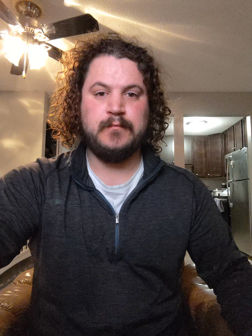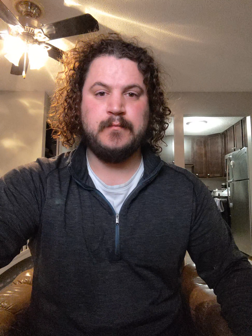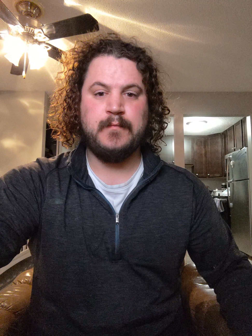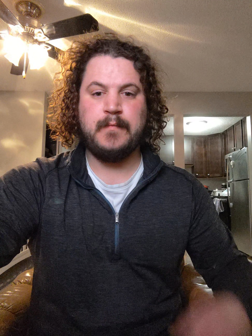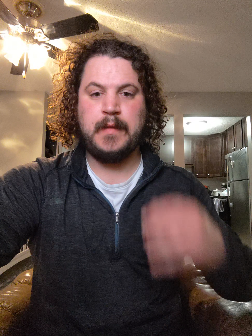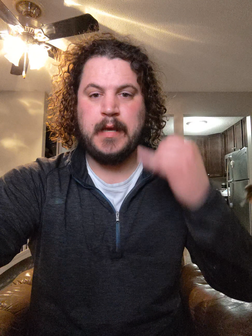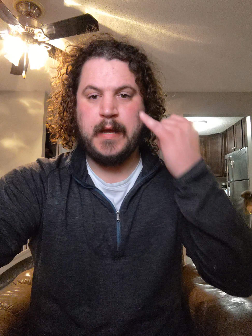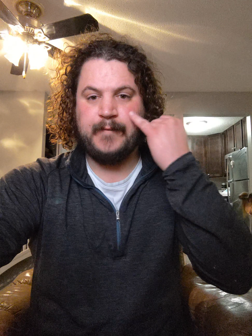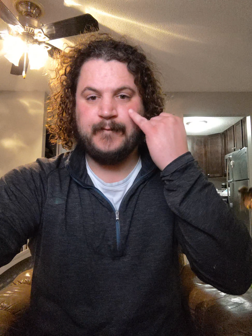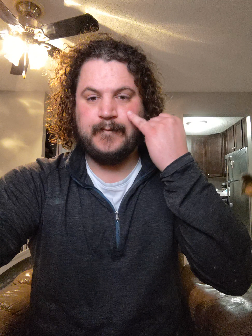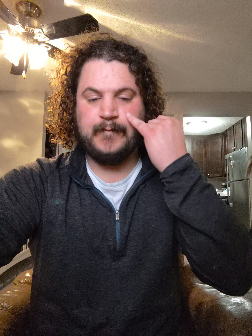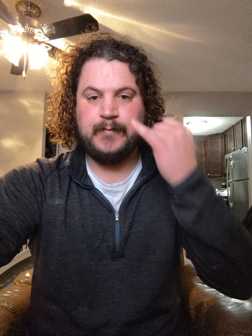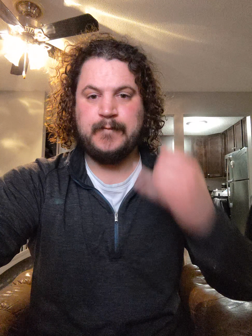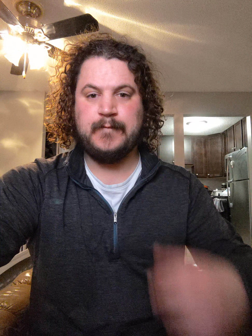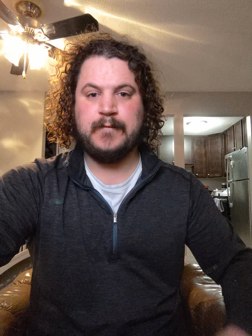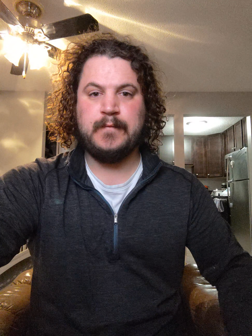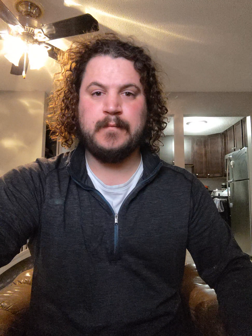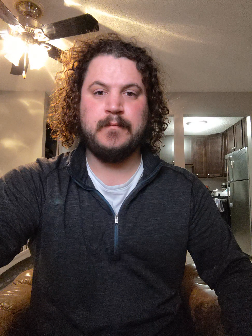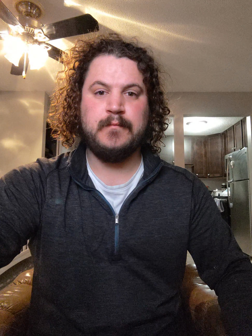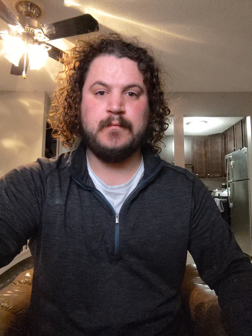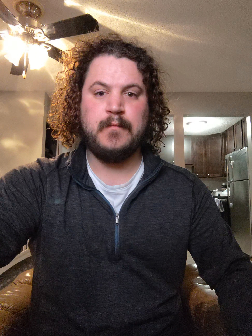if